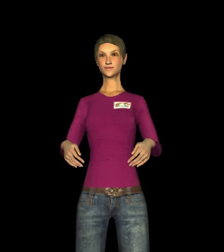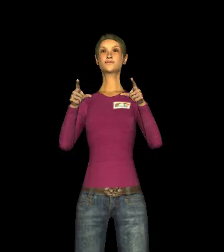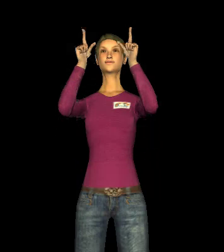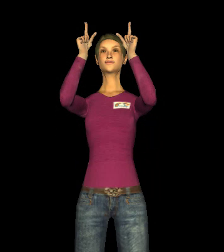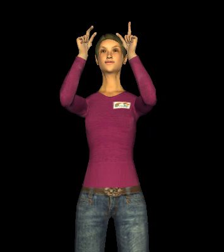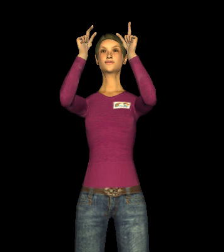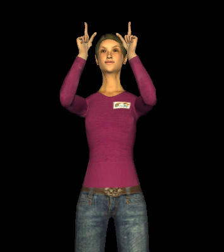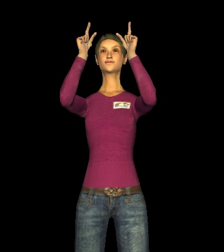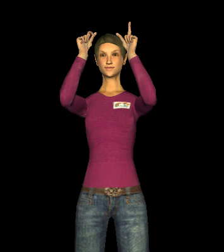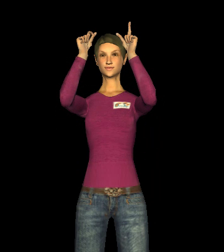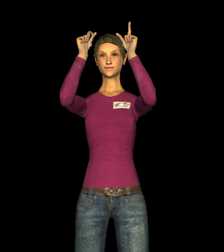كاميرا